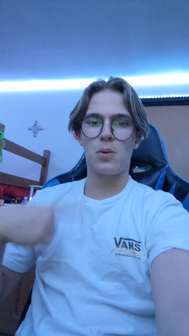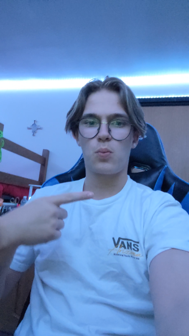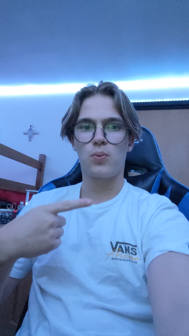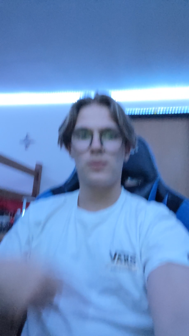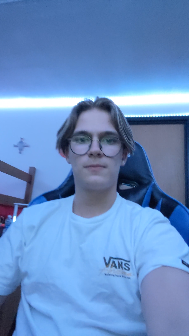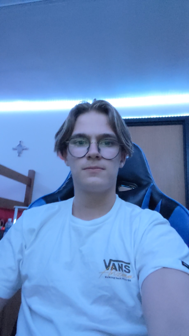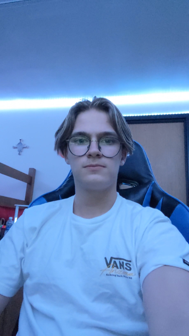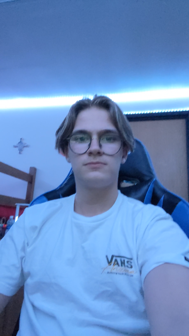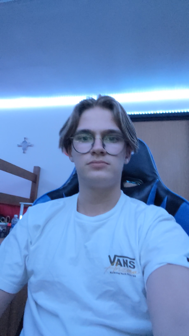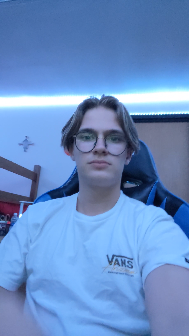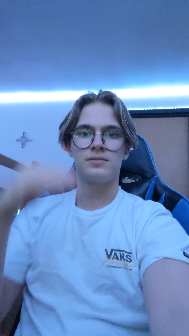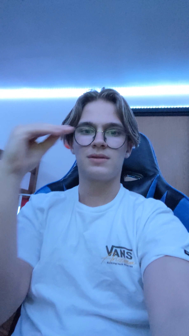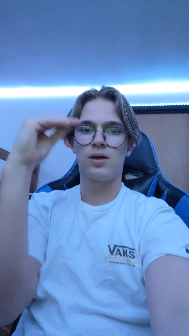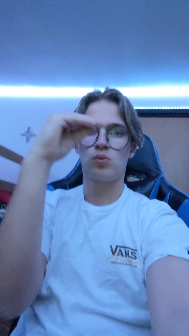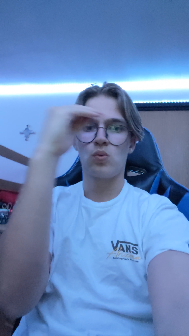dinosaur